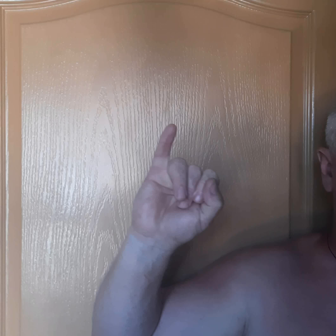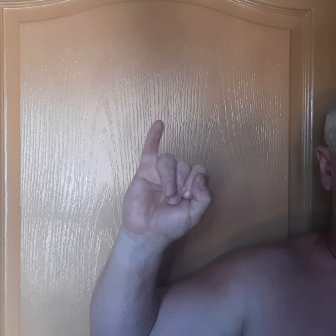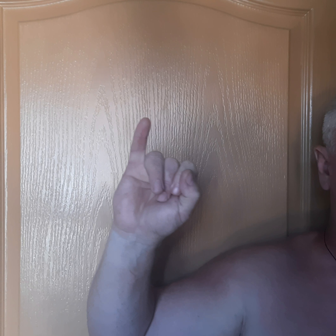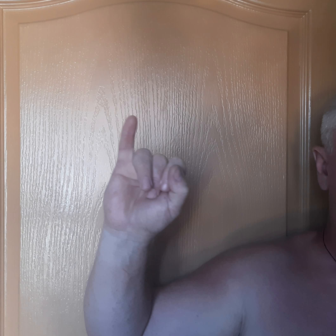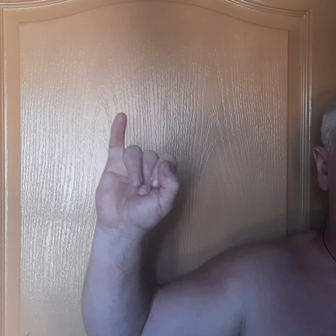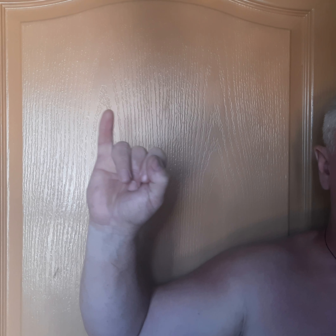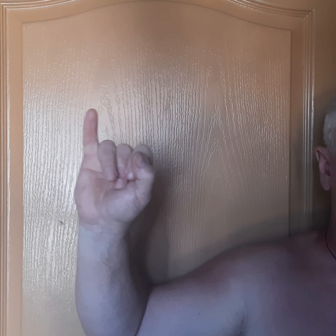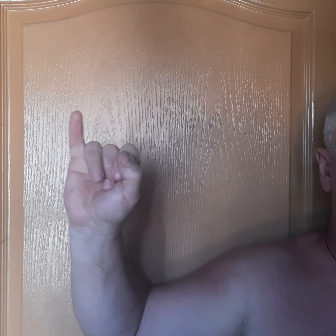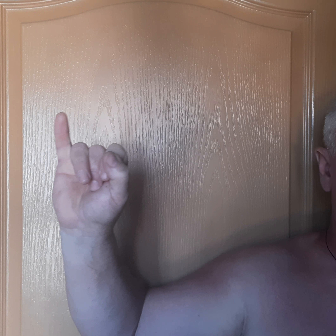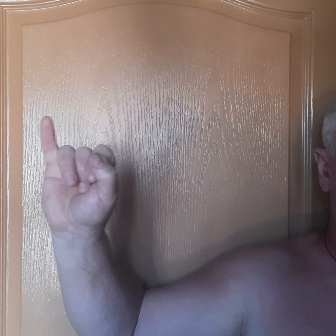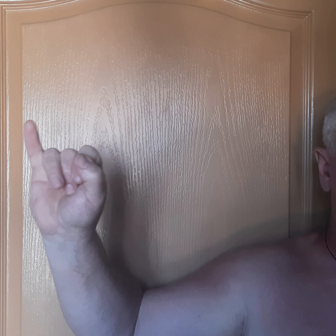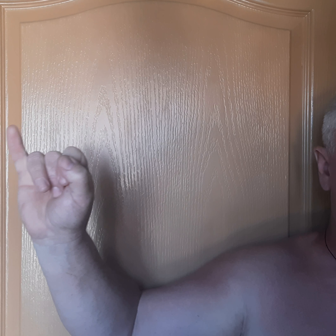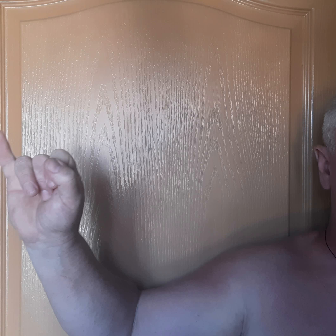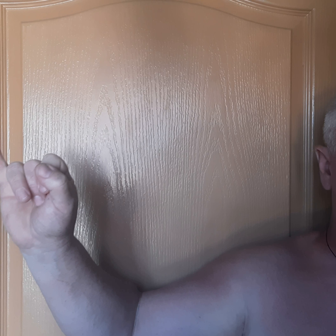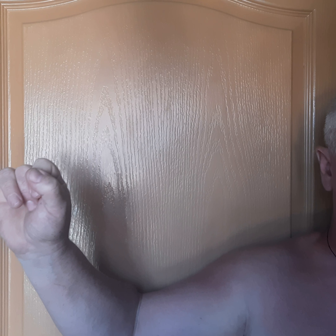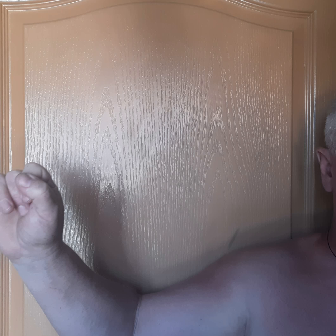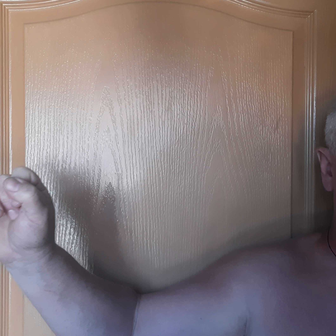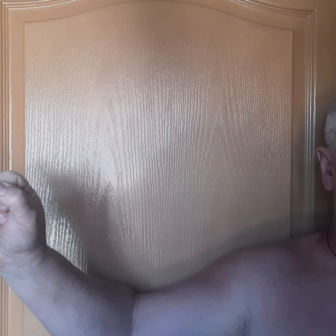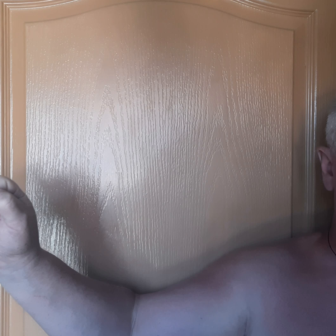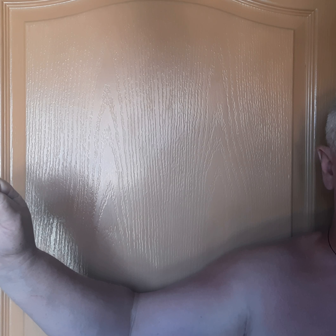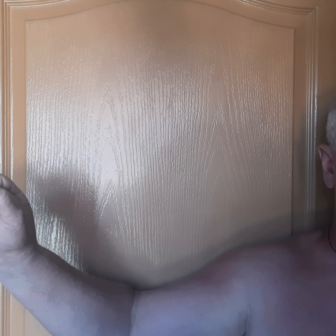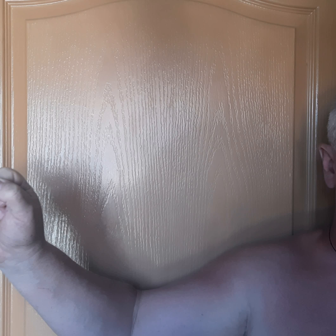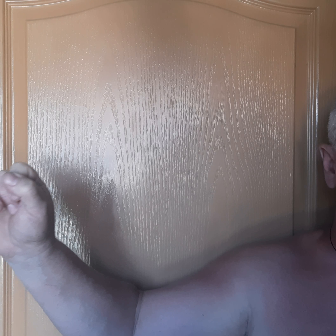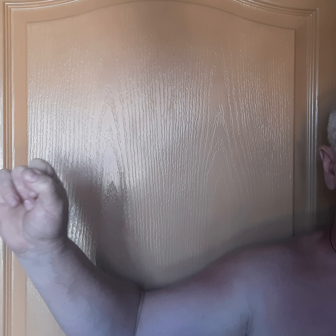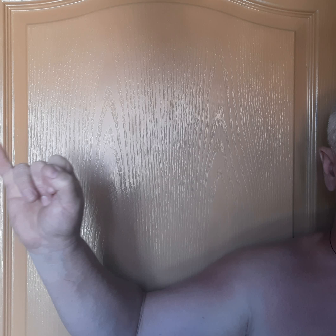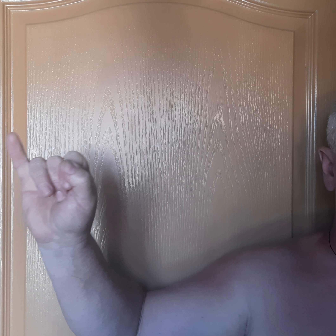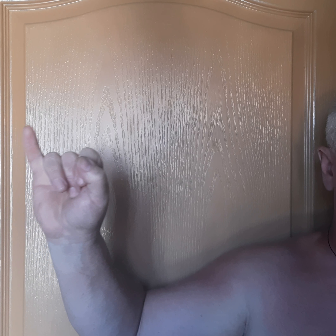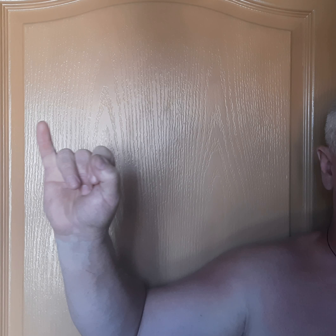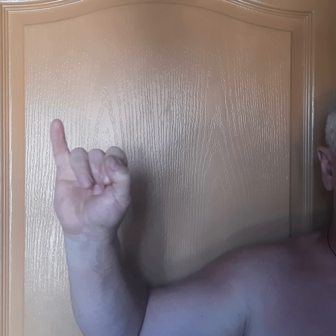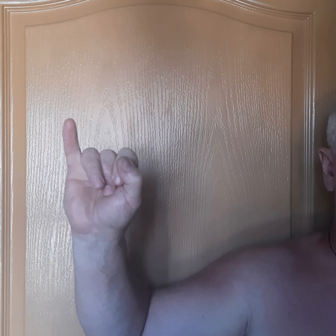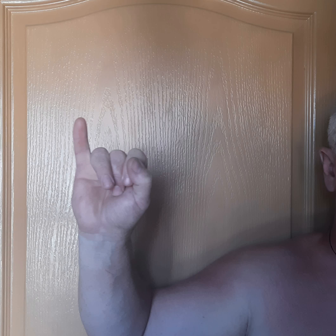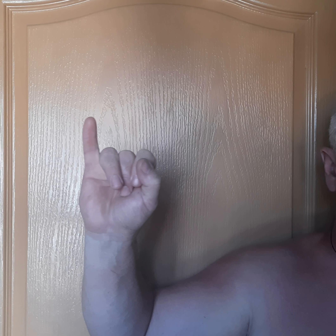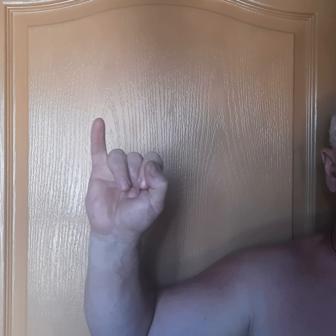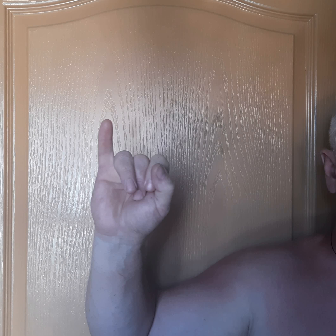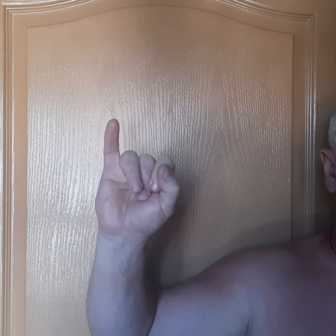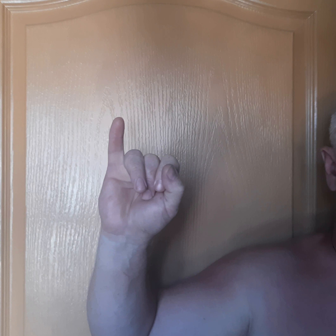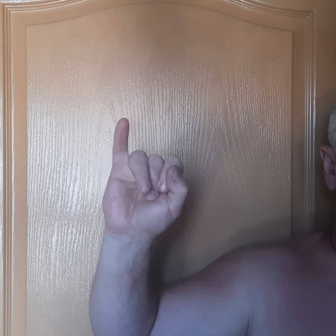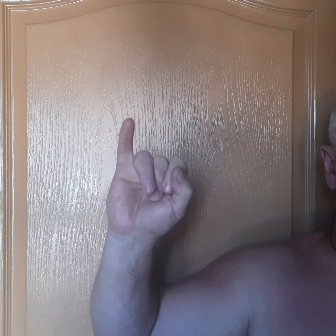Ї